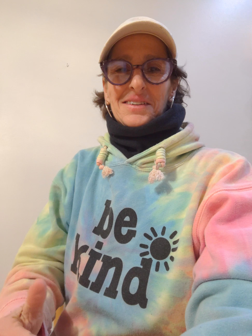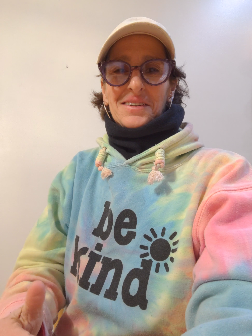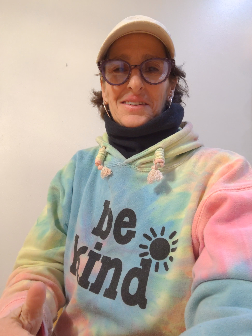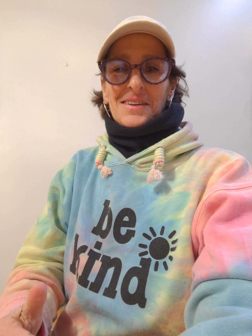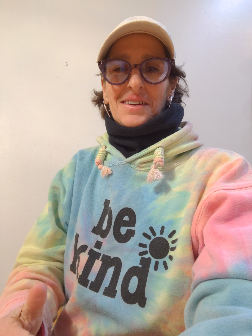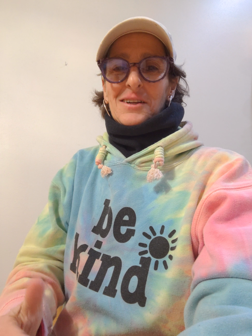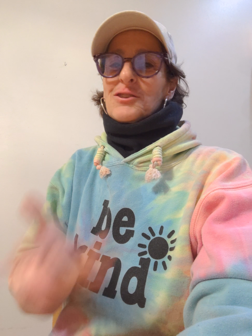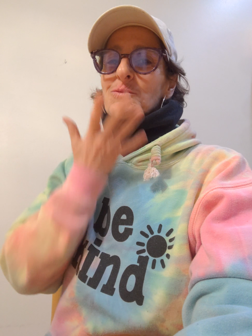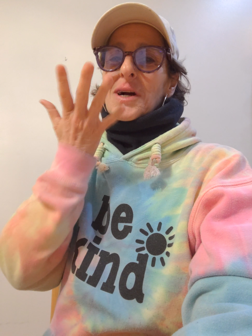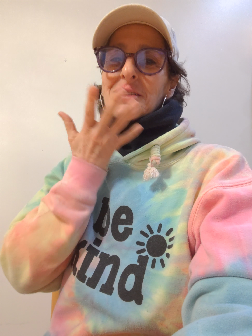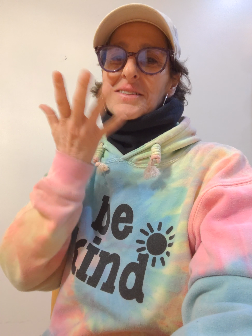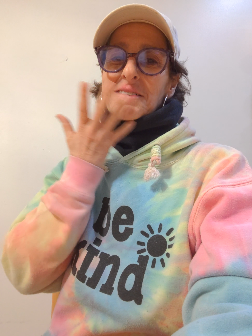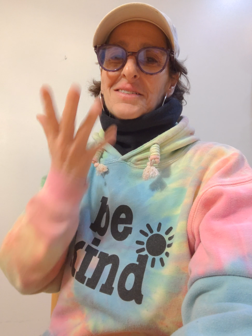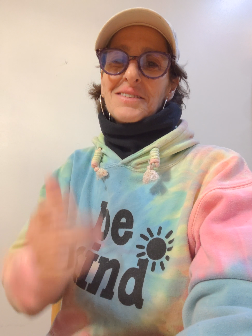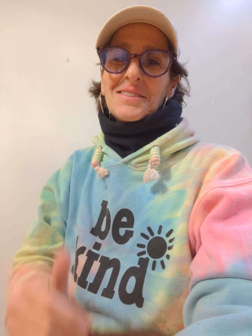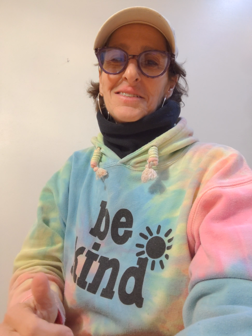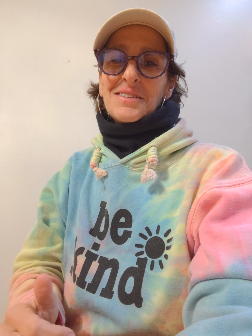grass